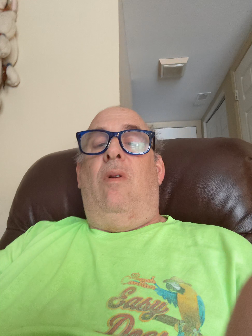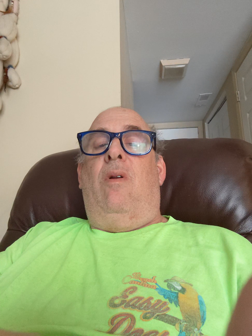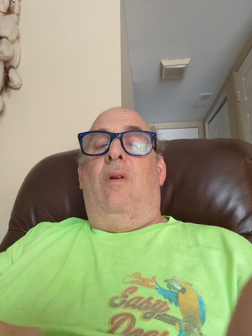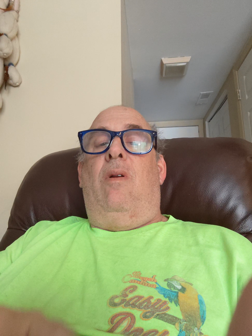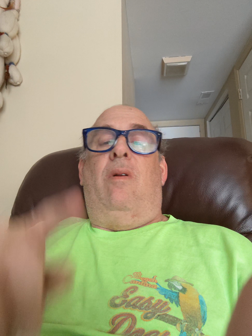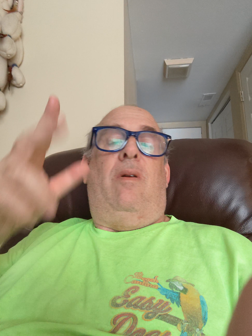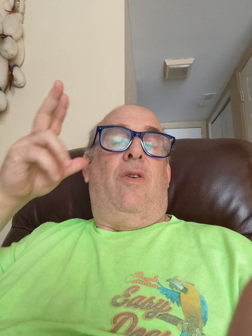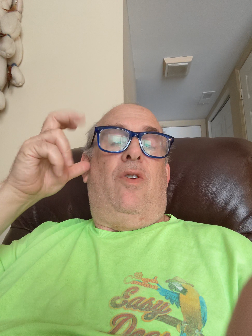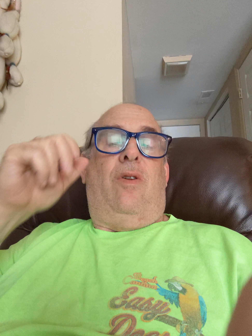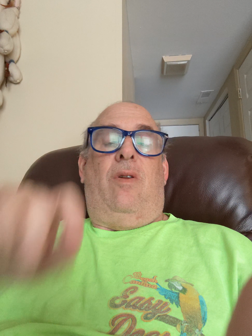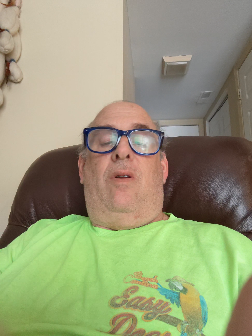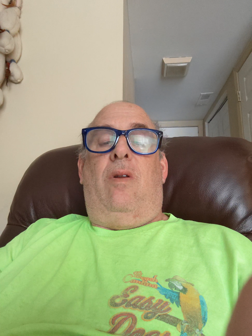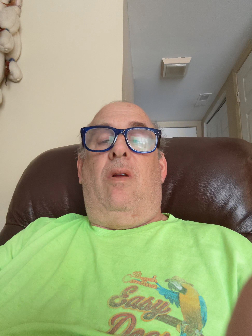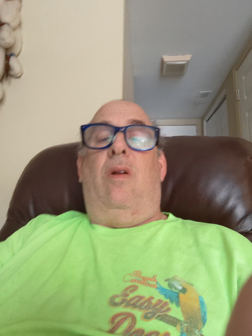hear